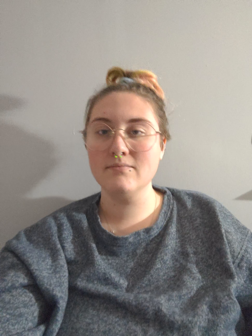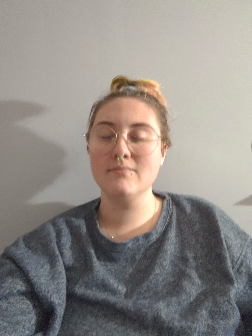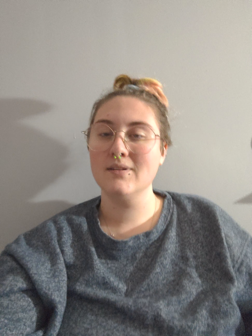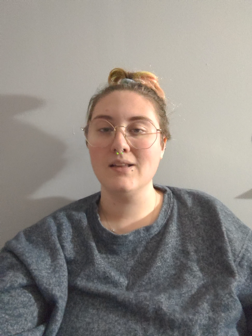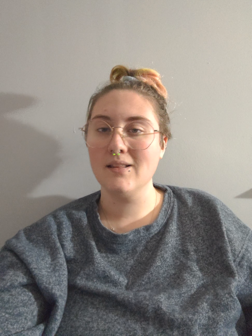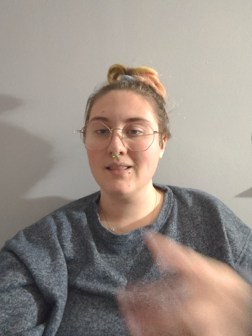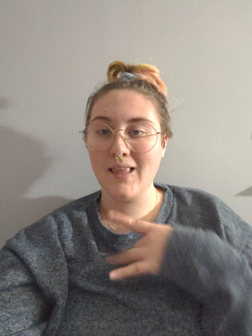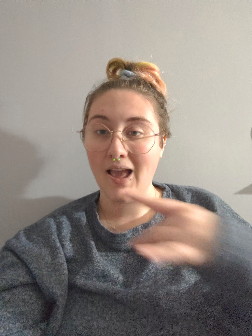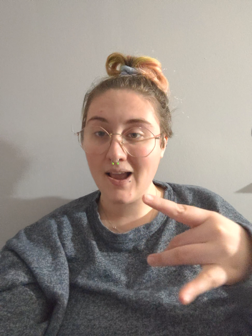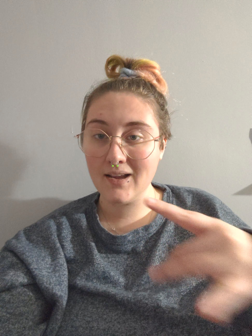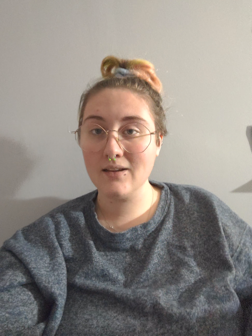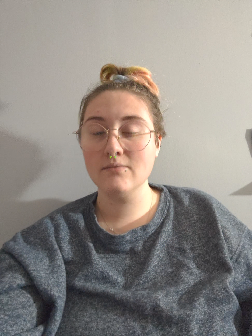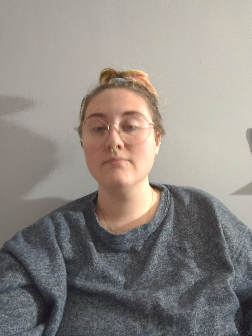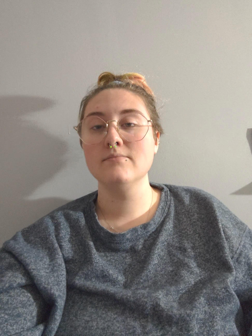like